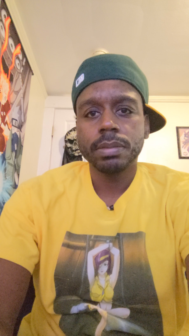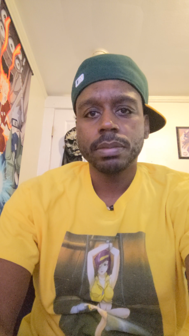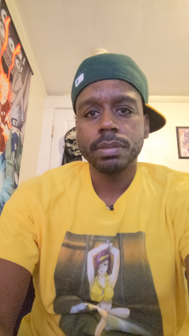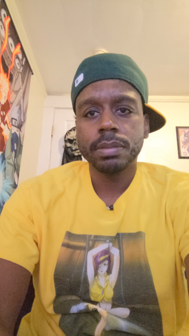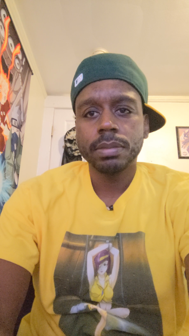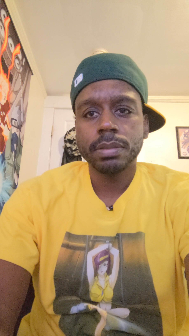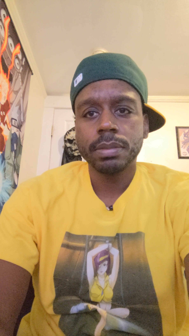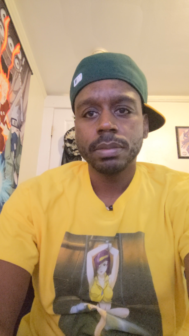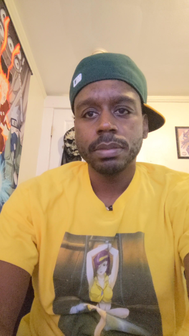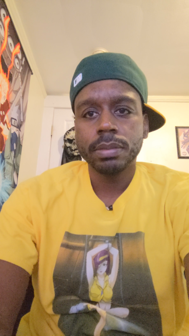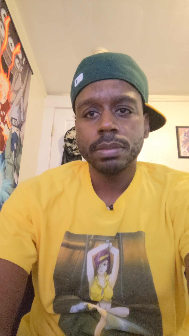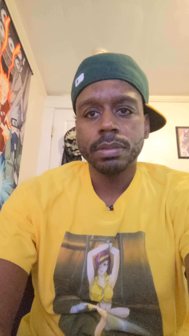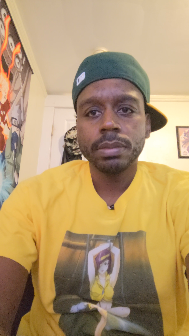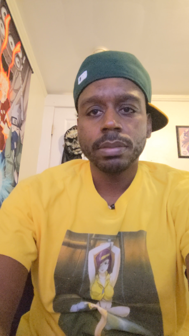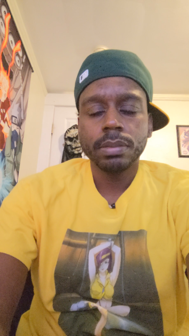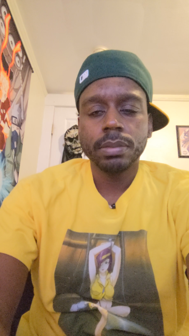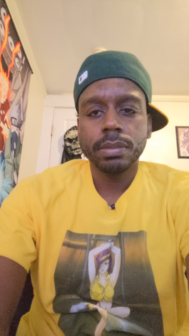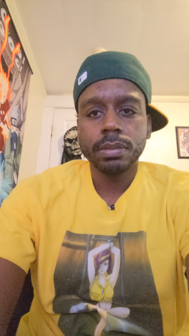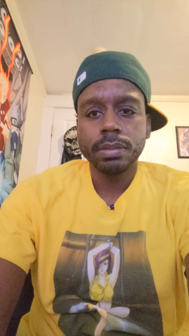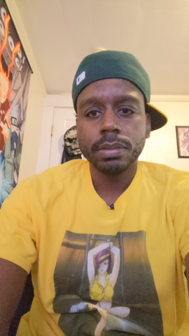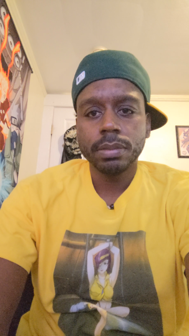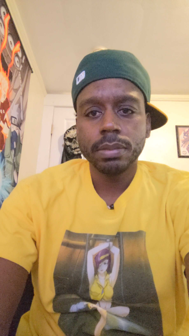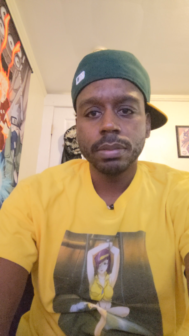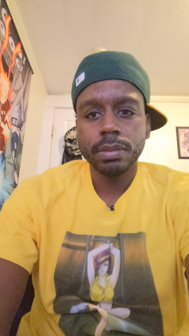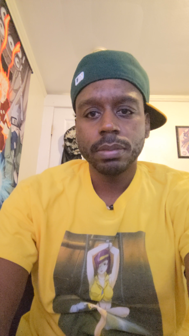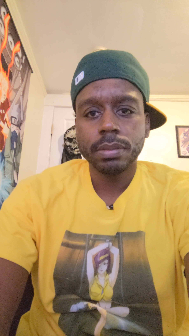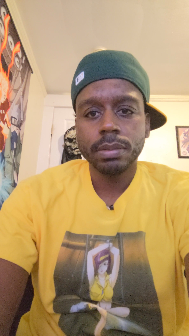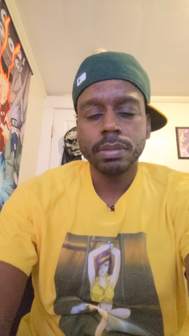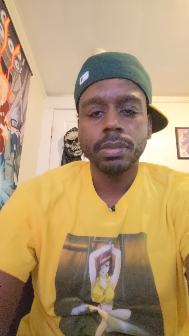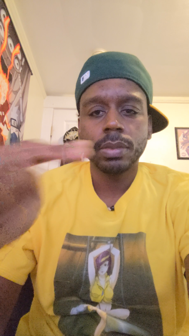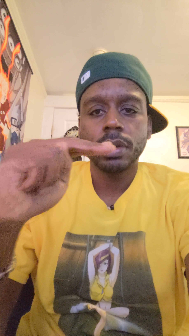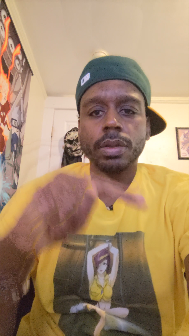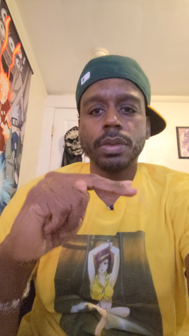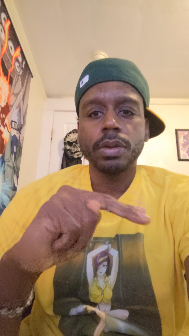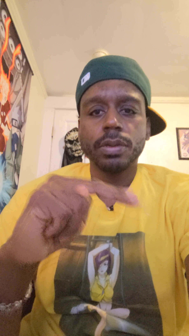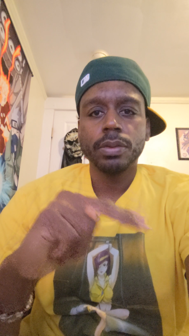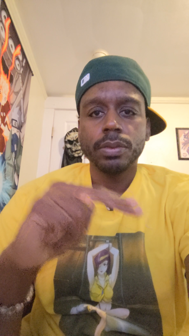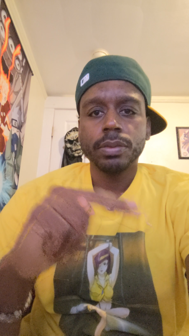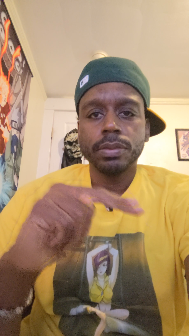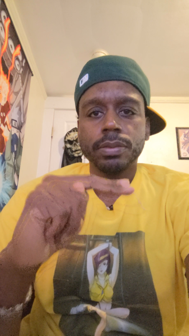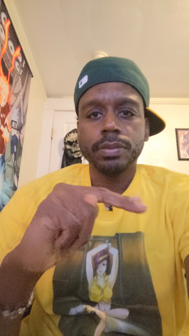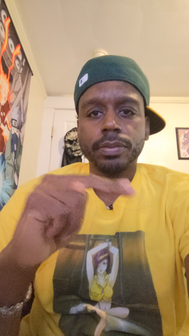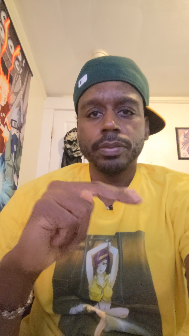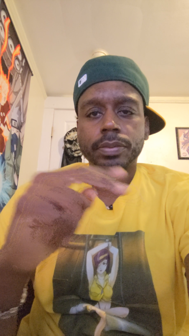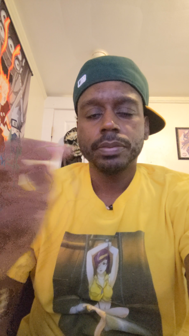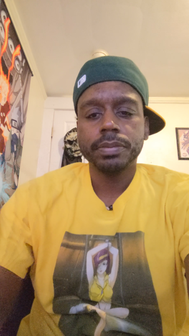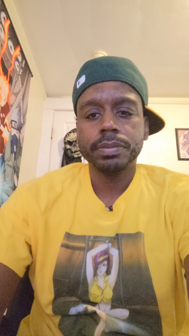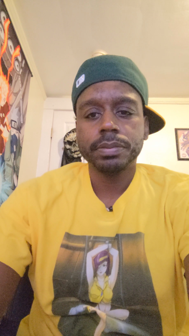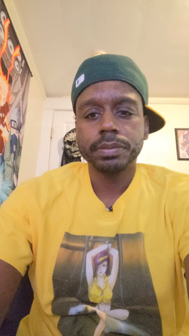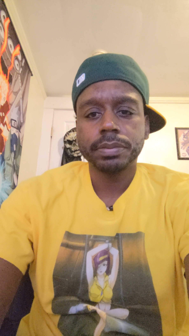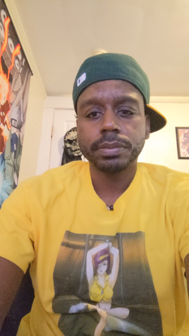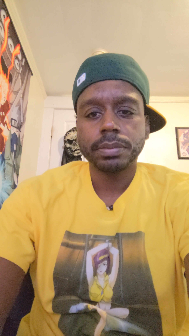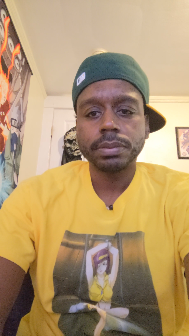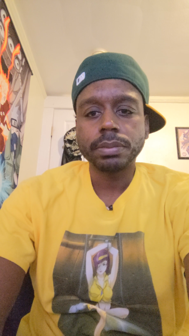nurse